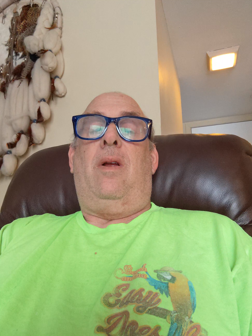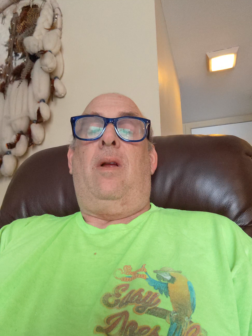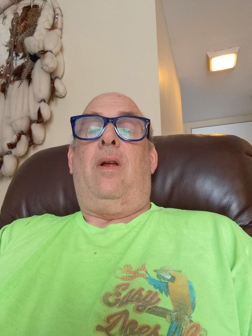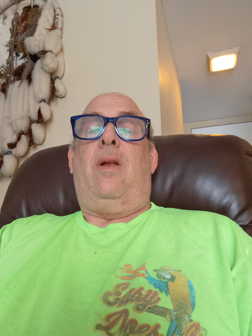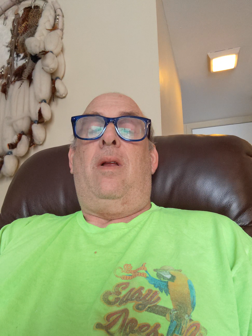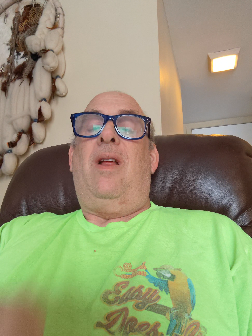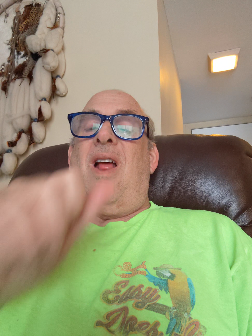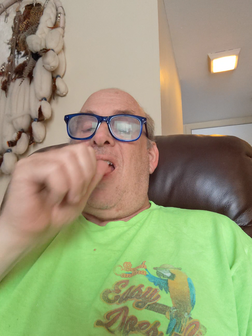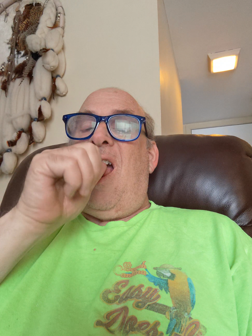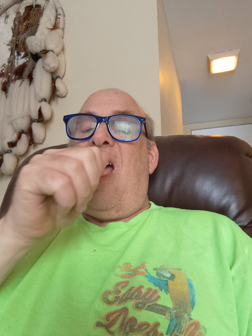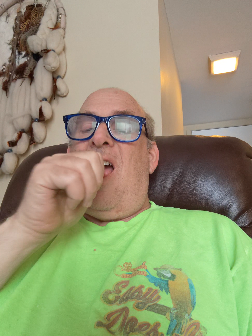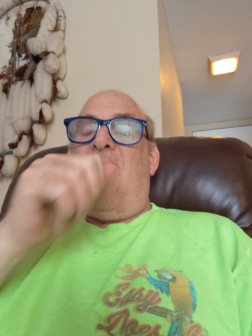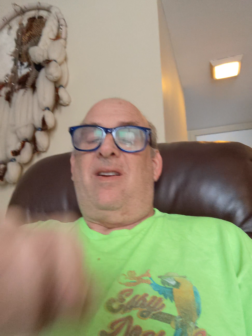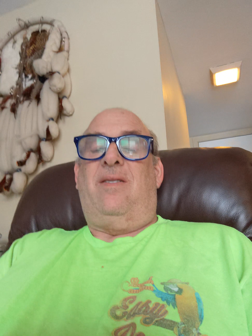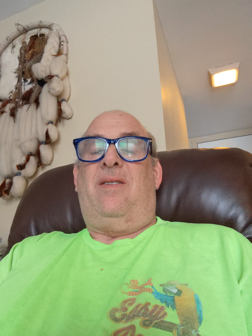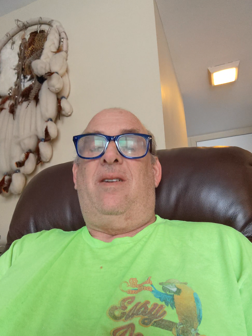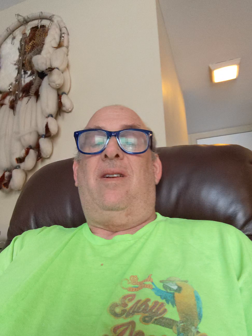nuts